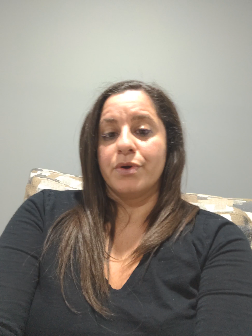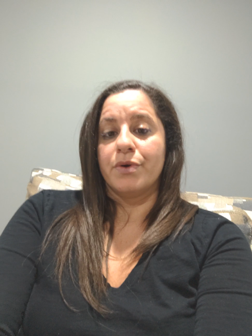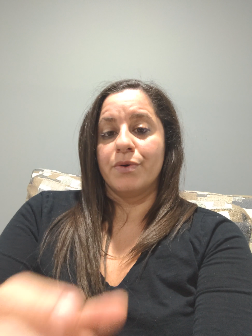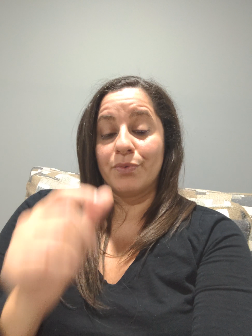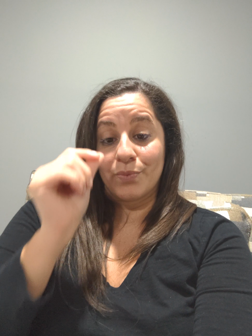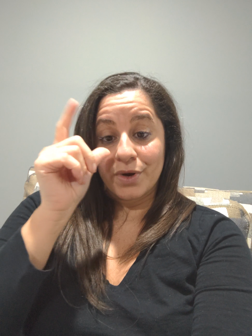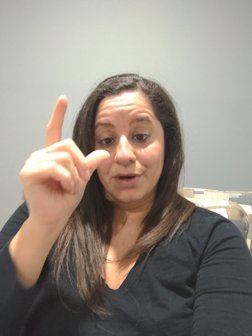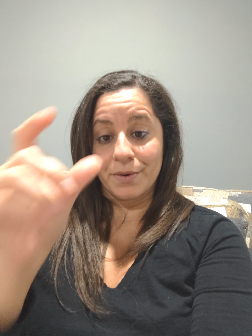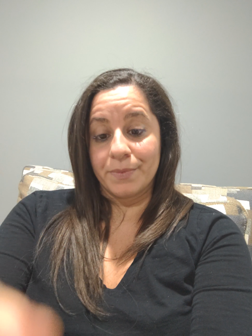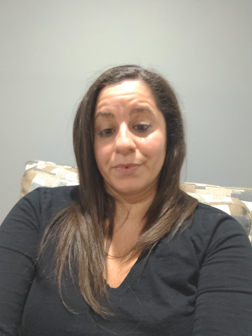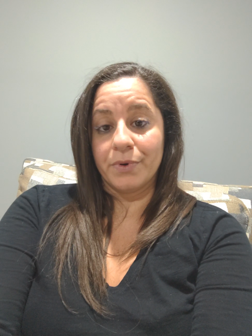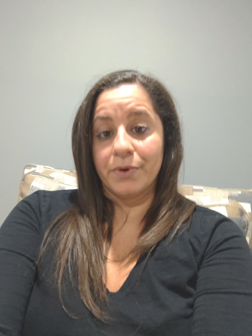awake